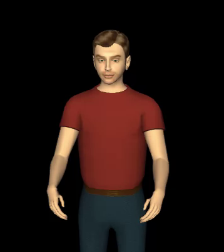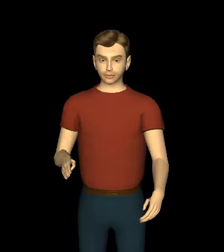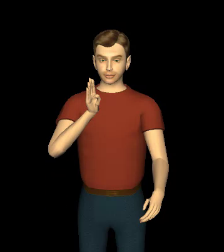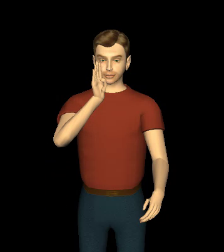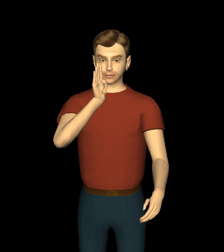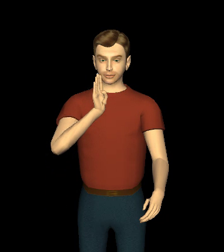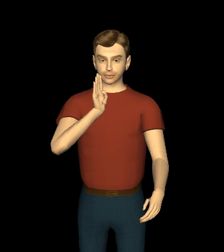من فضلك